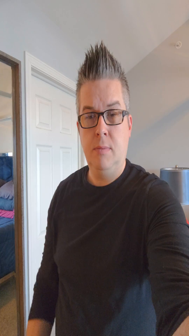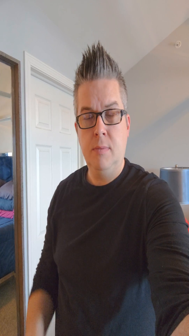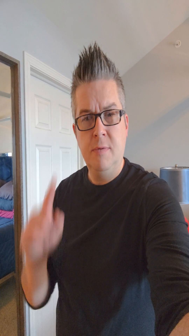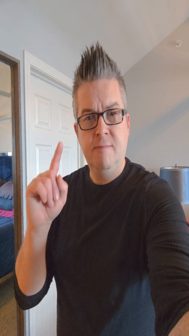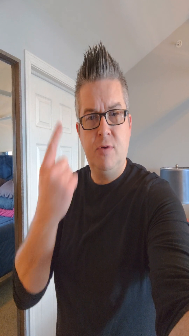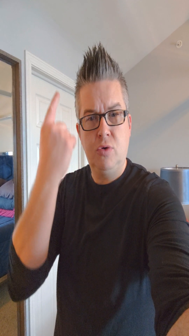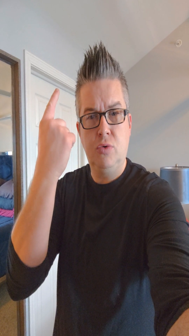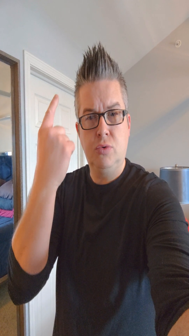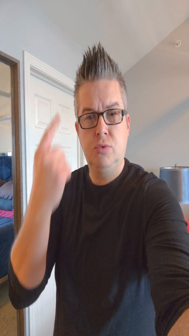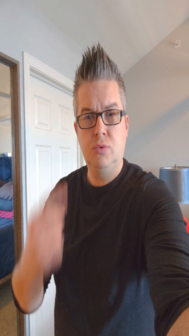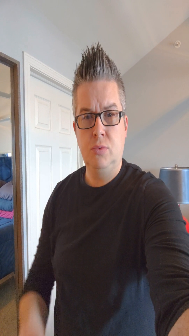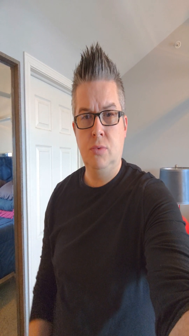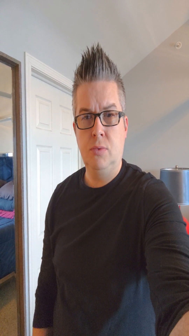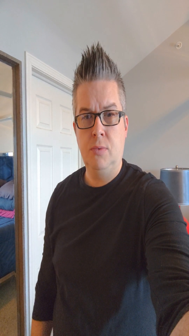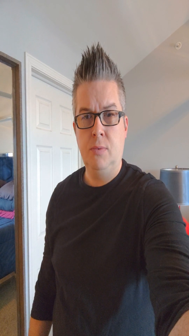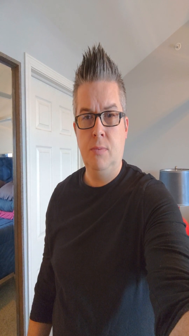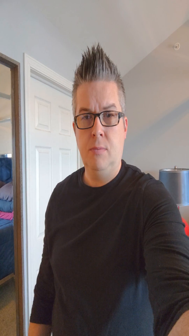first